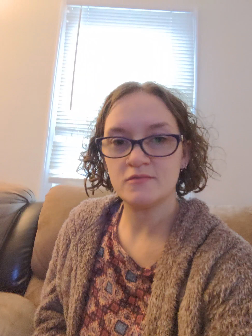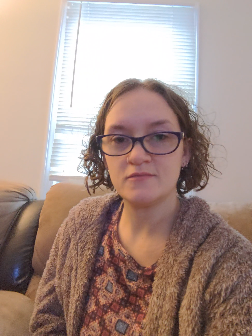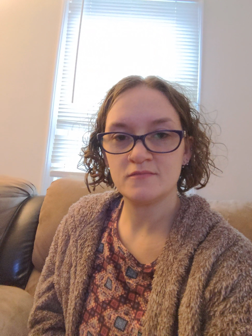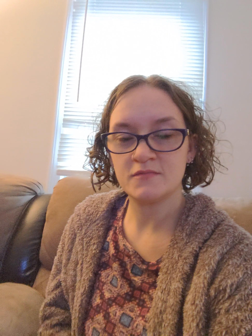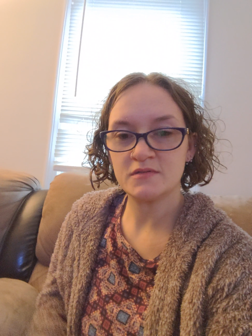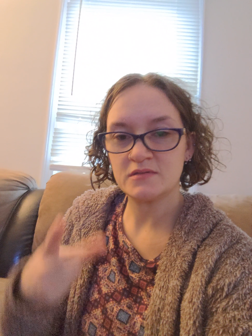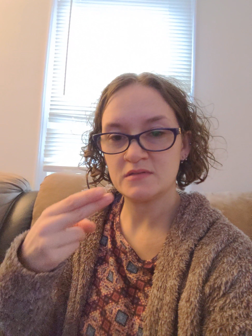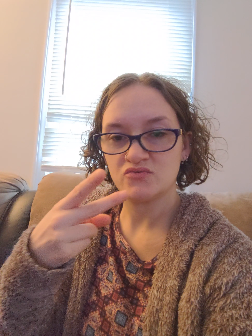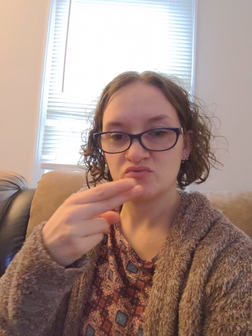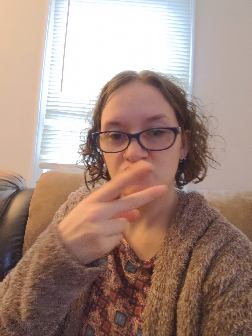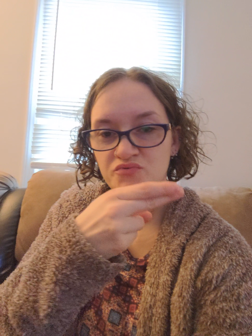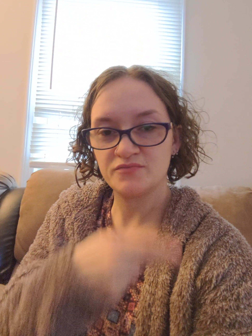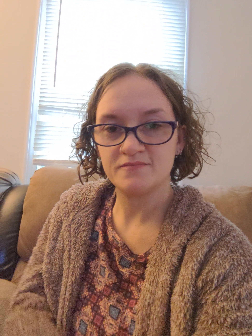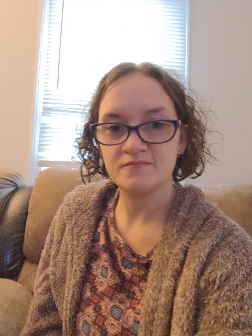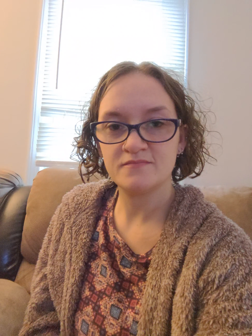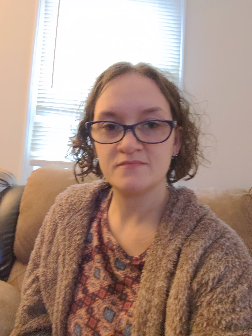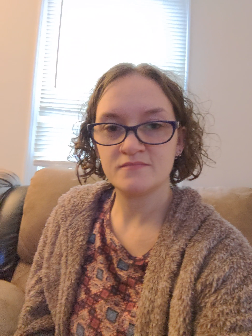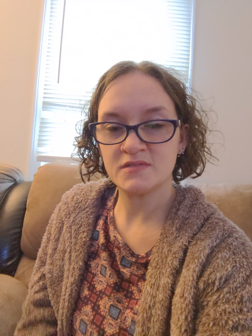scissors